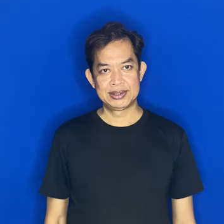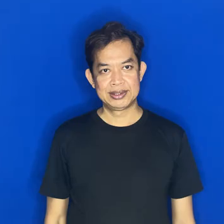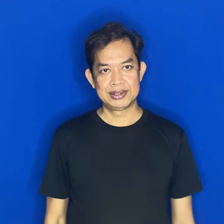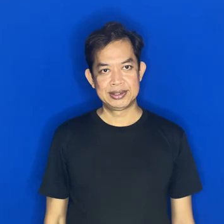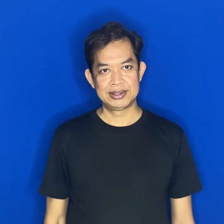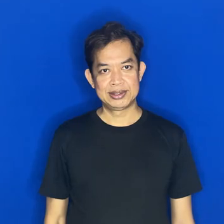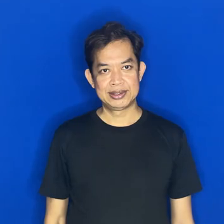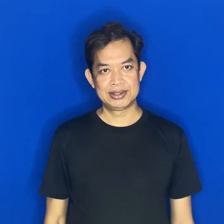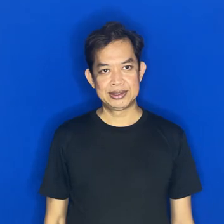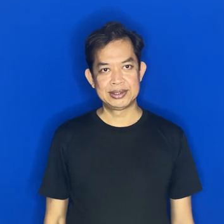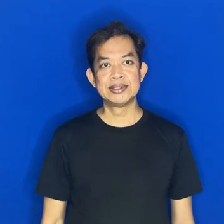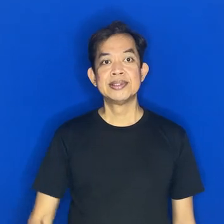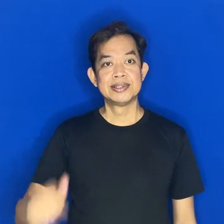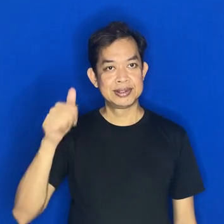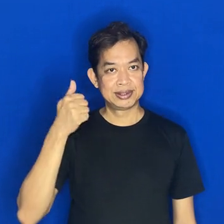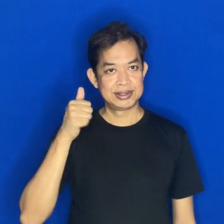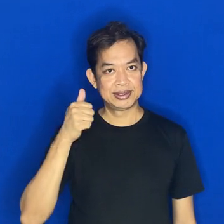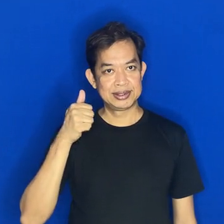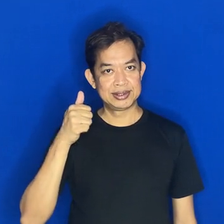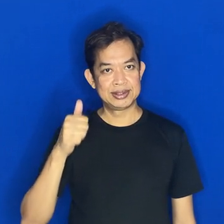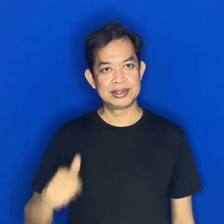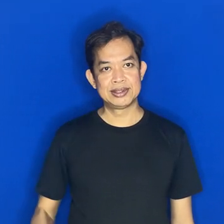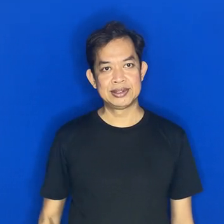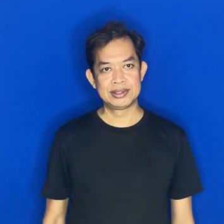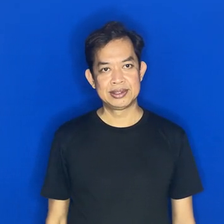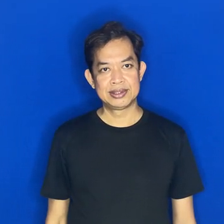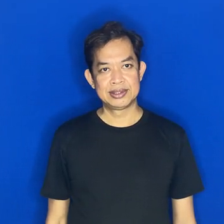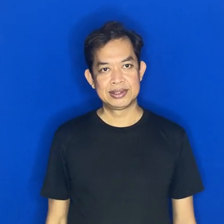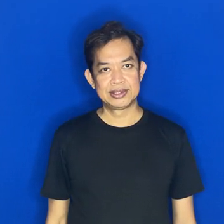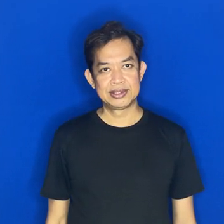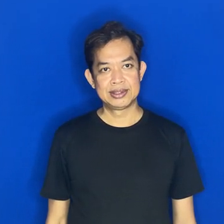auntie